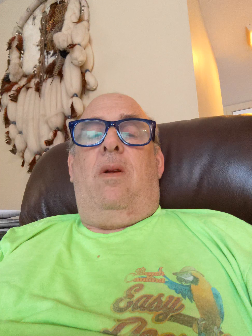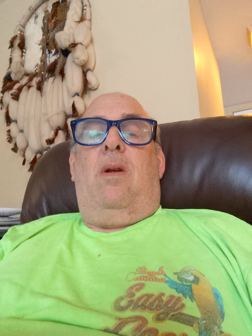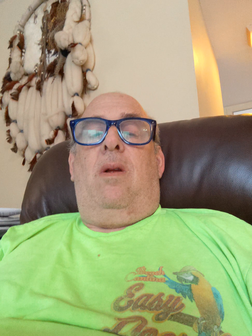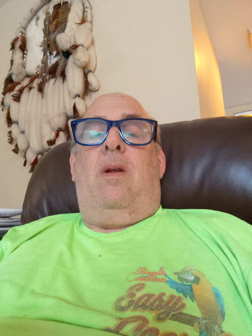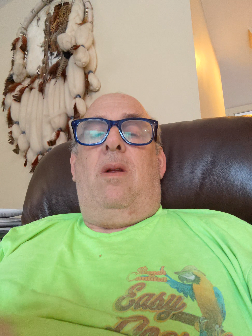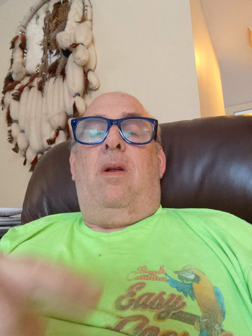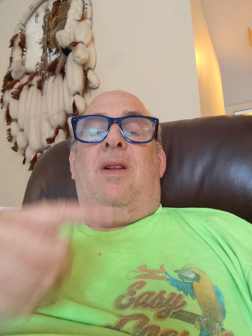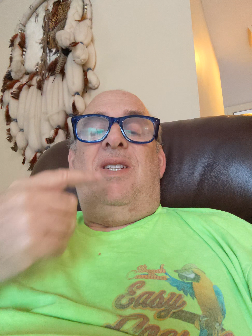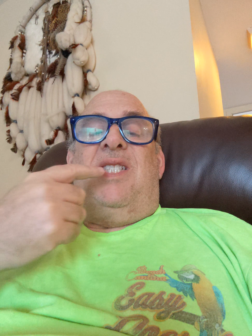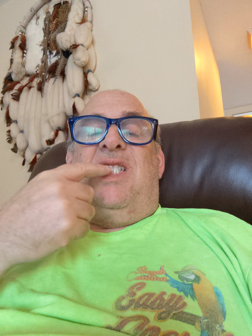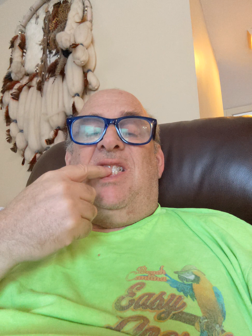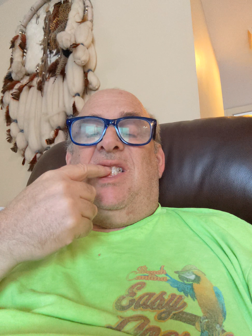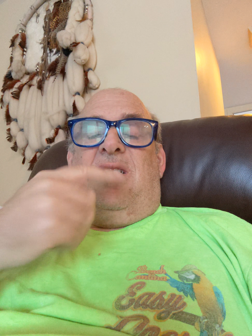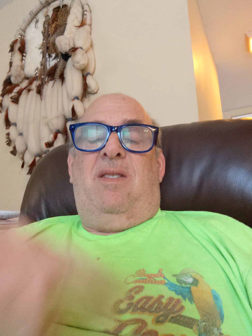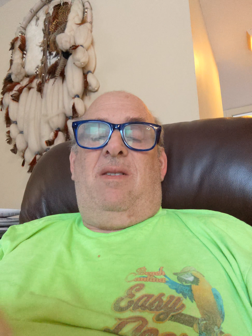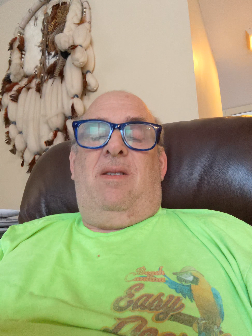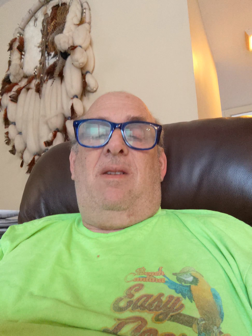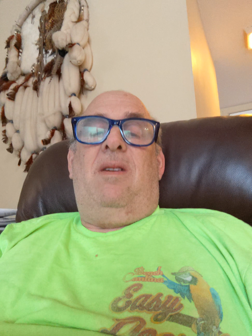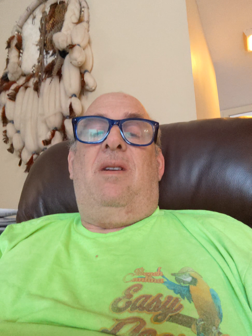tooth